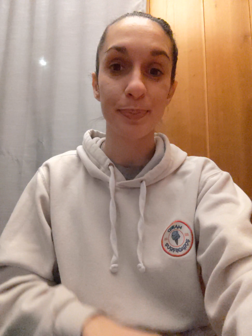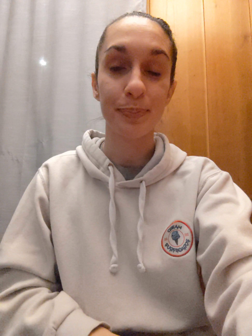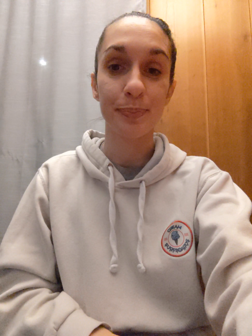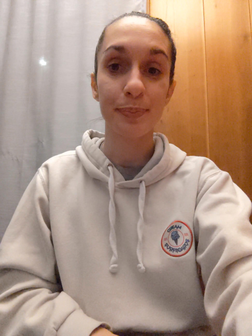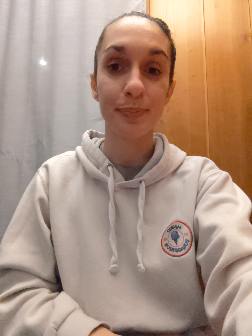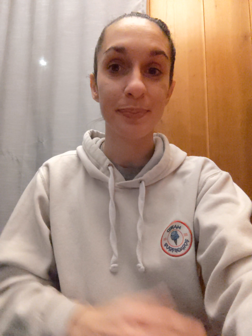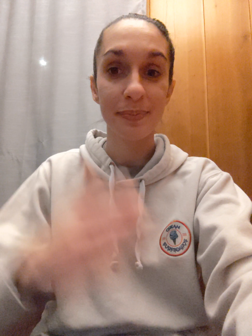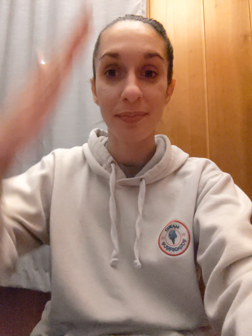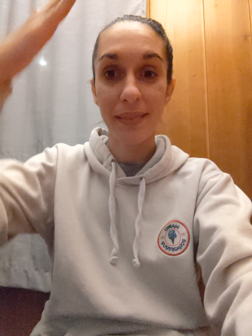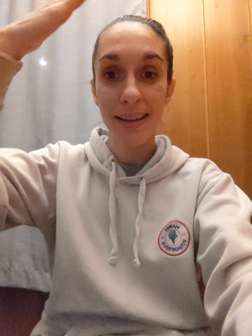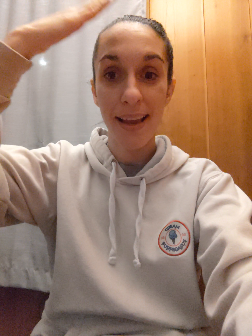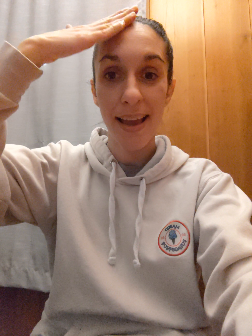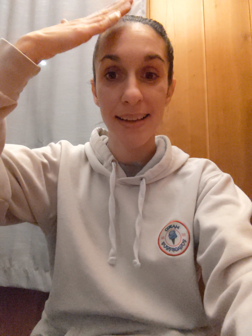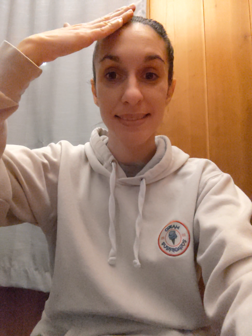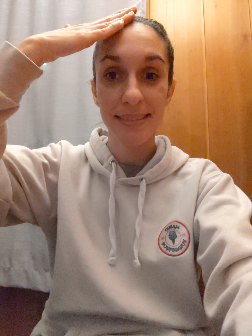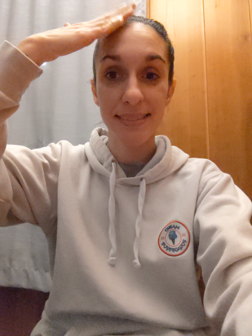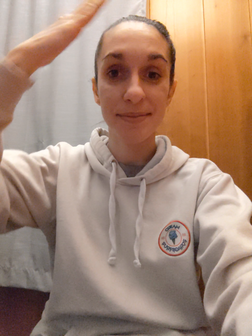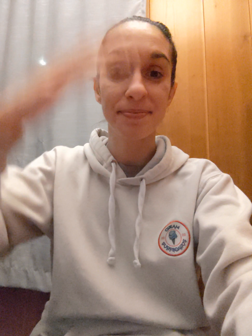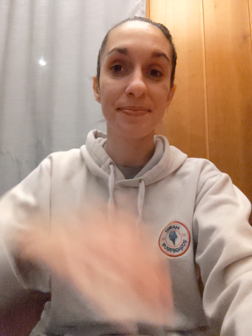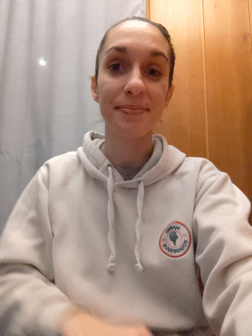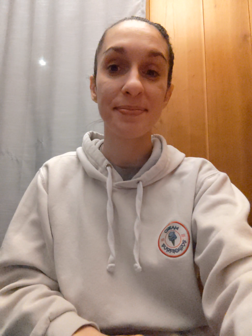hat